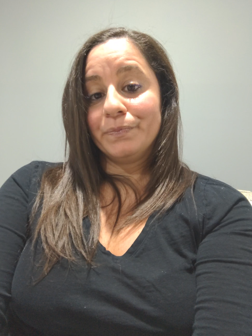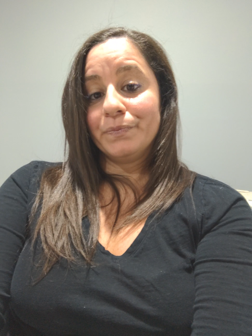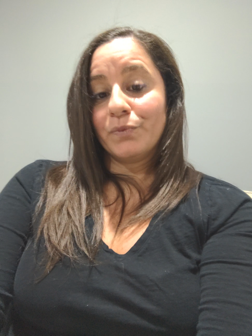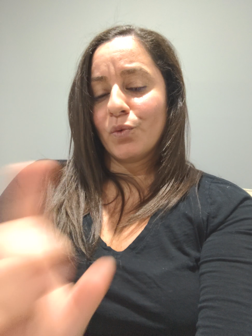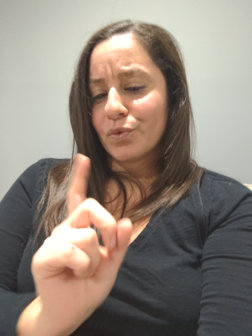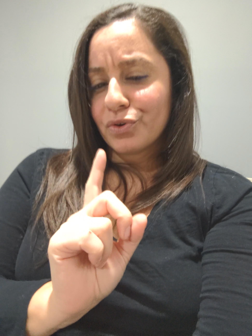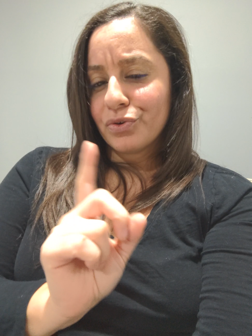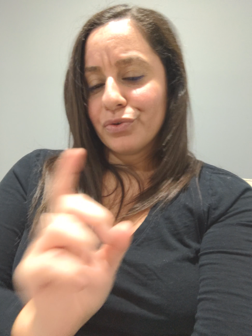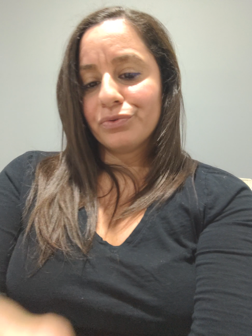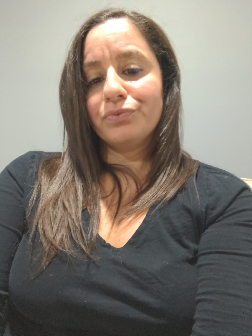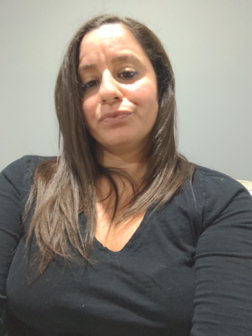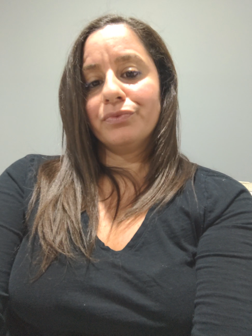where